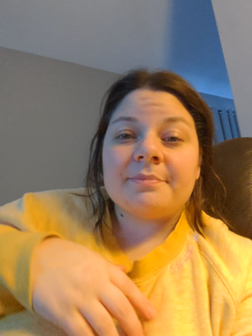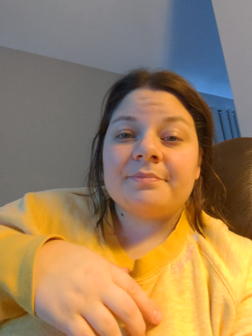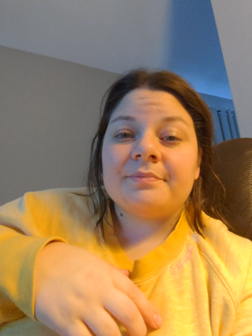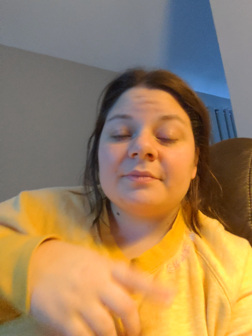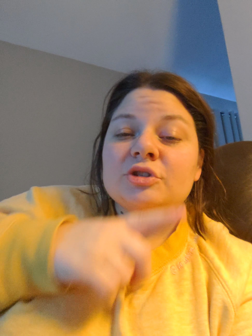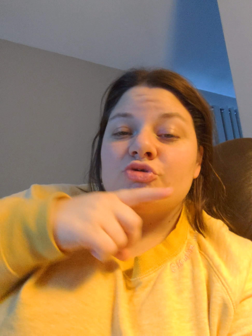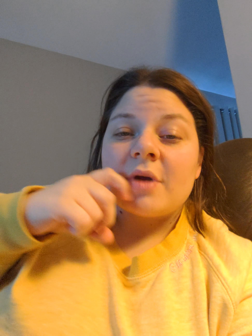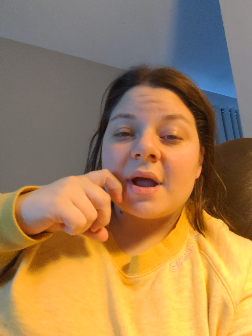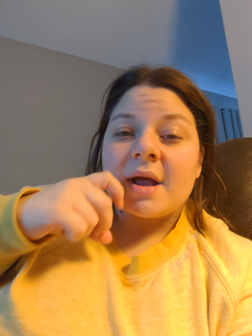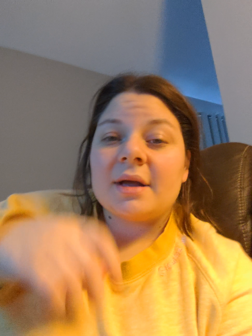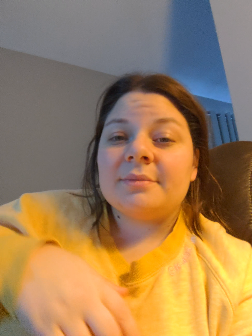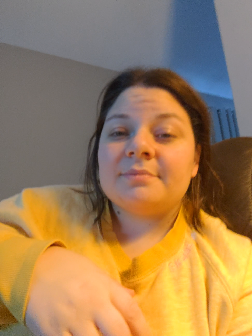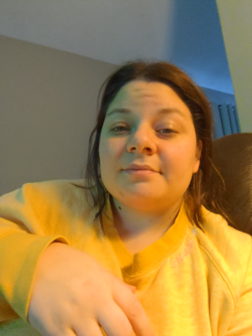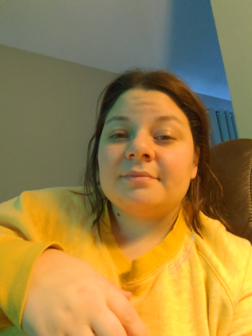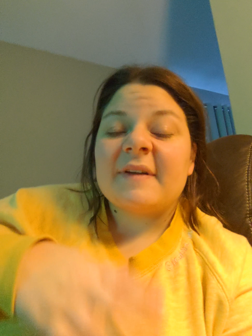dry